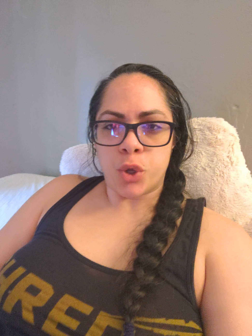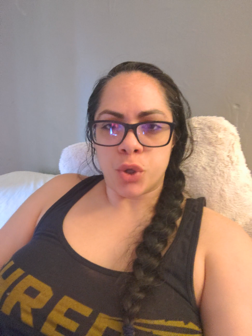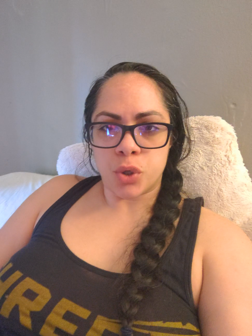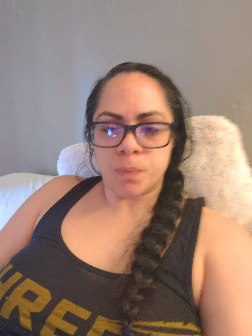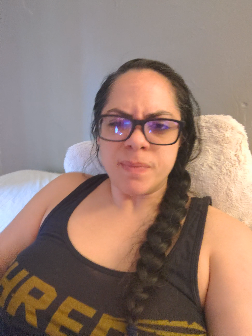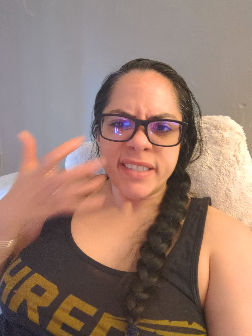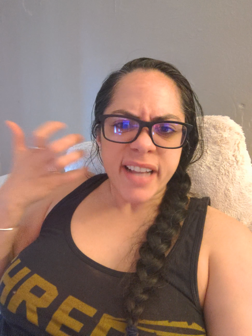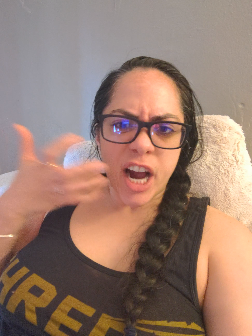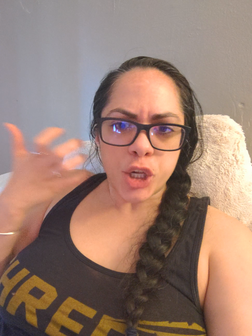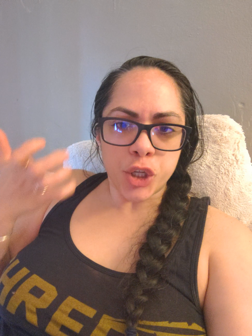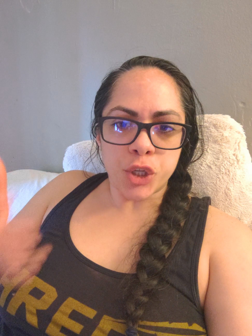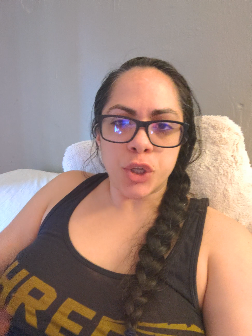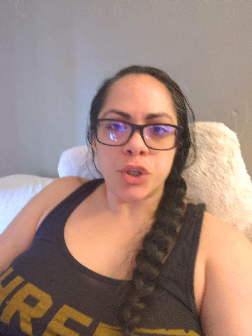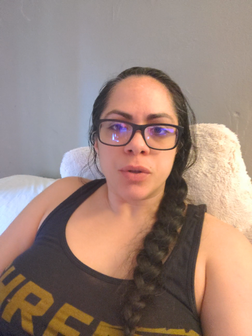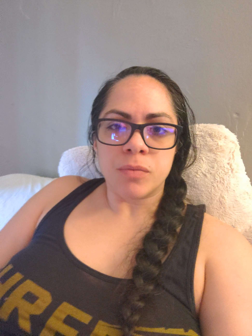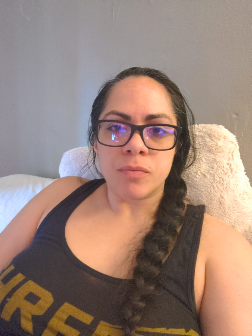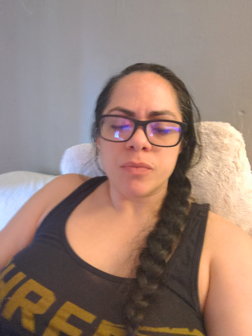tiger